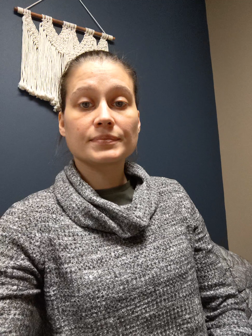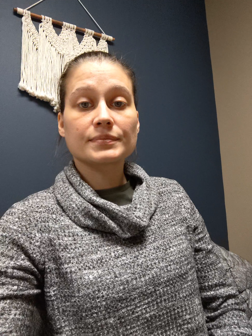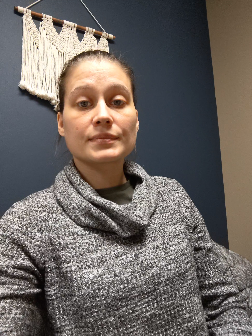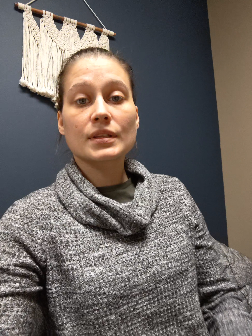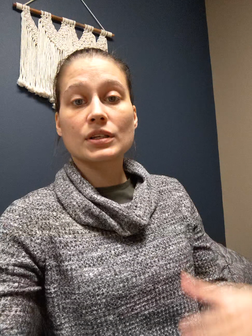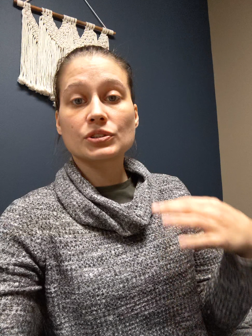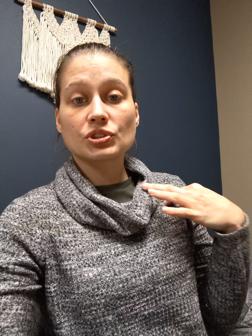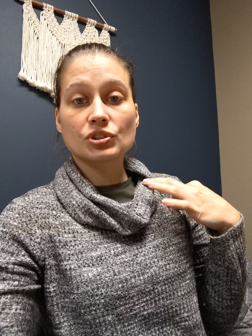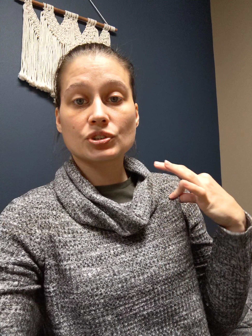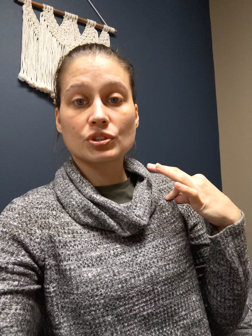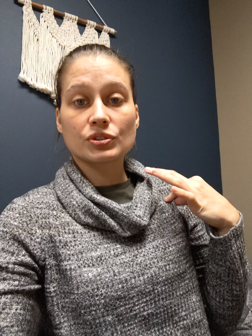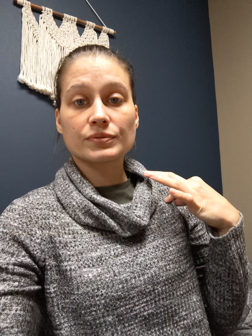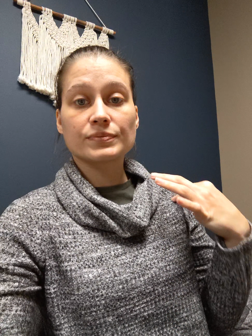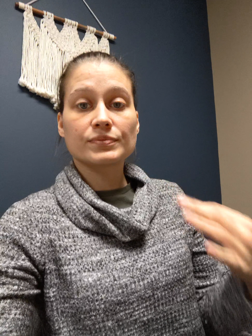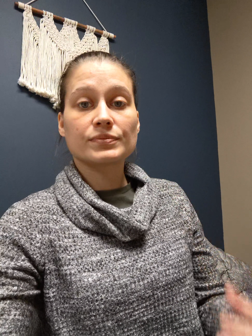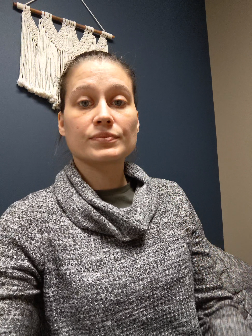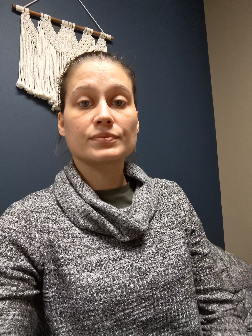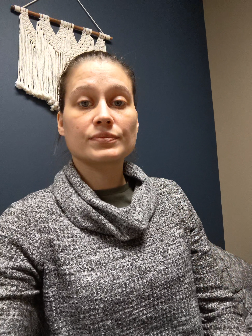shirt